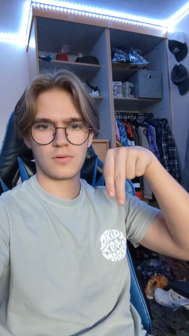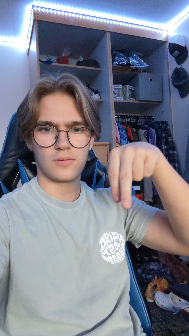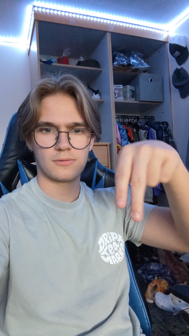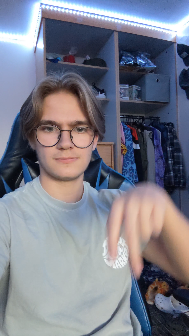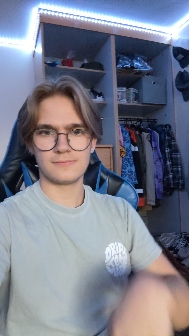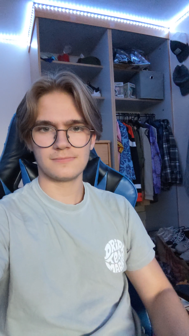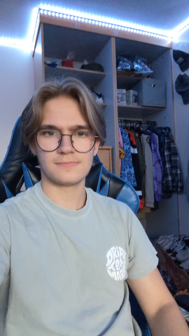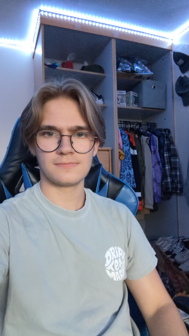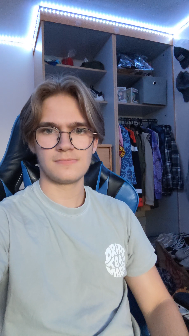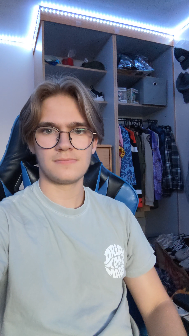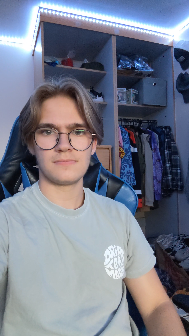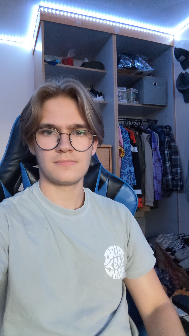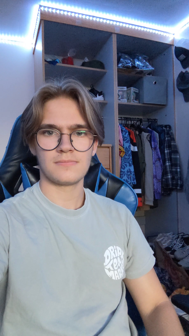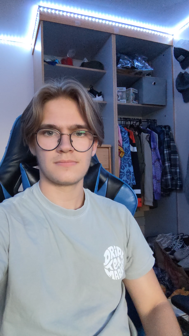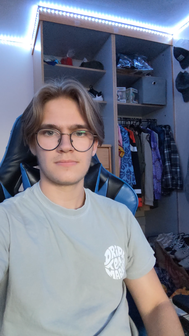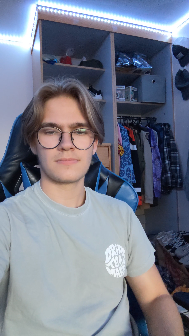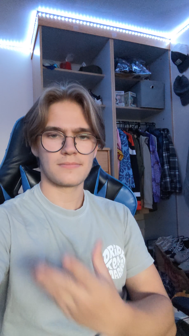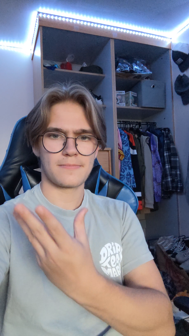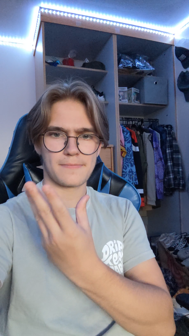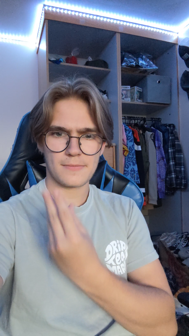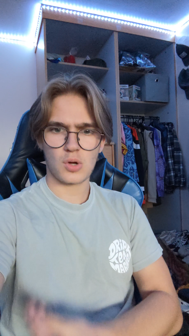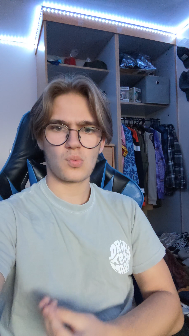poor